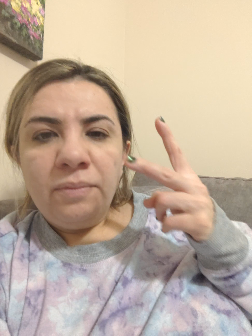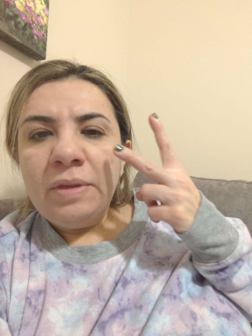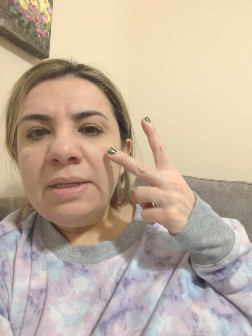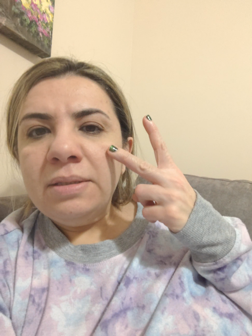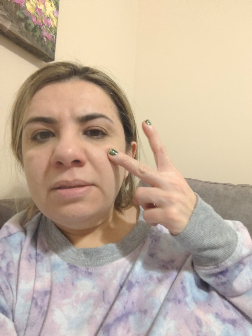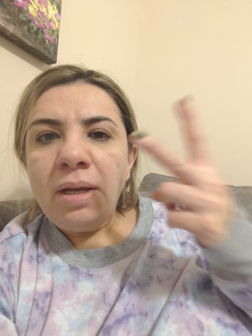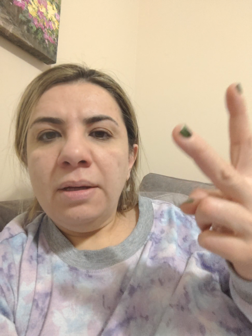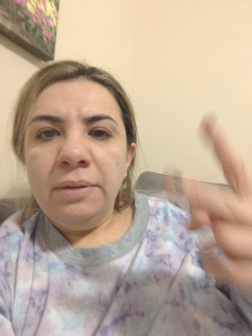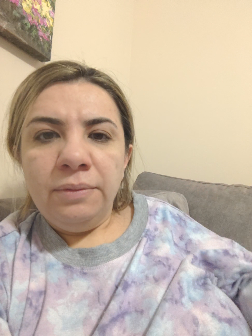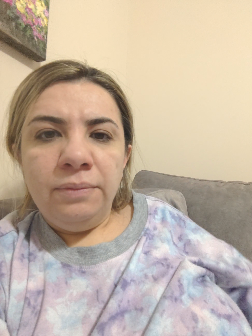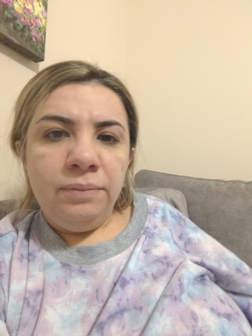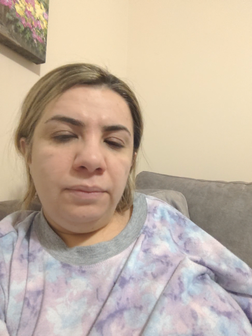see